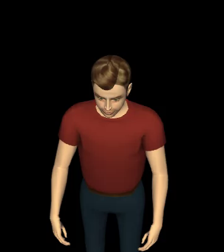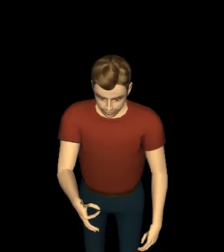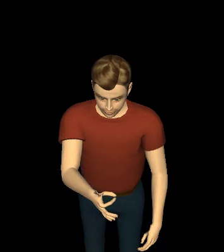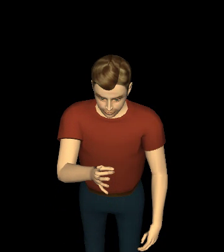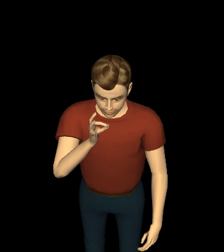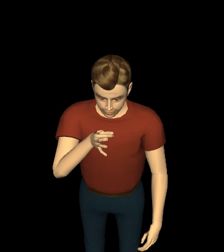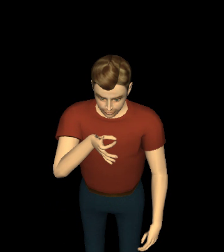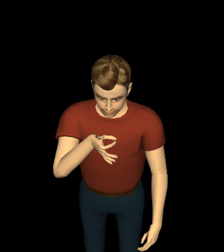فنجان